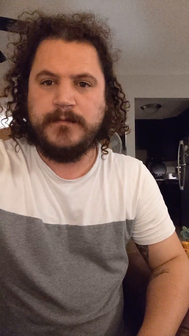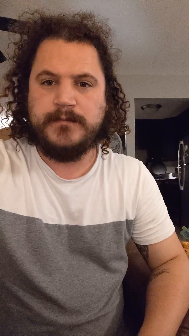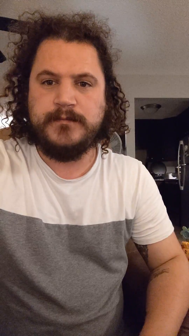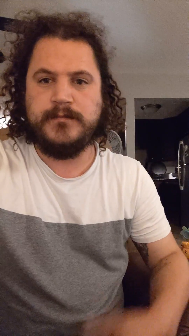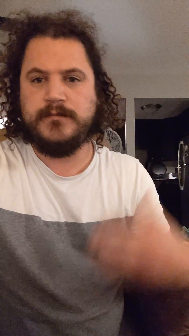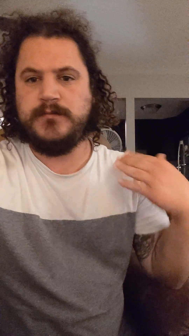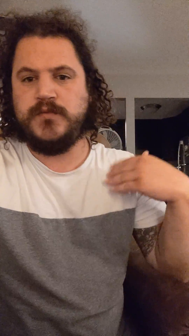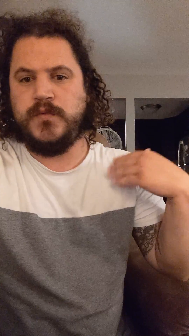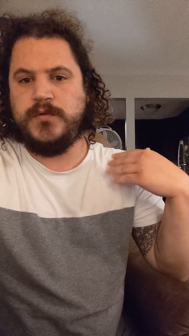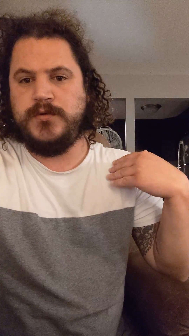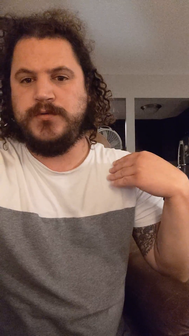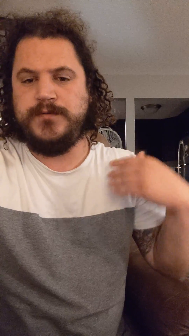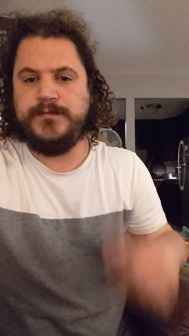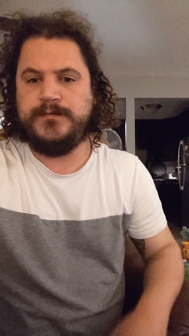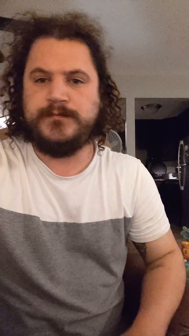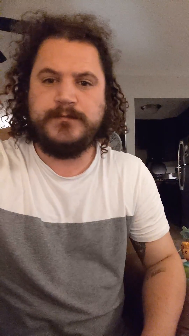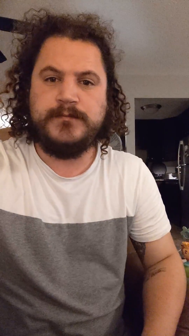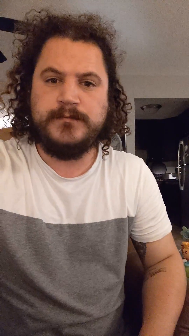shoulder